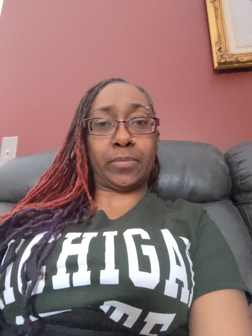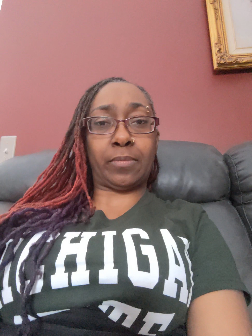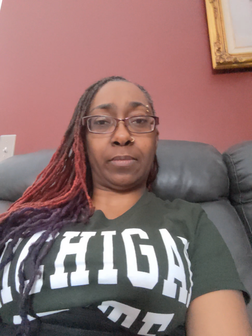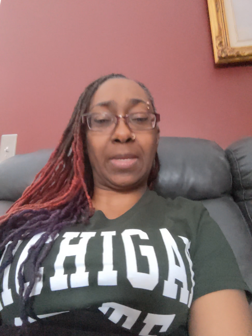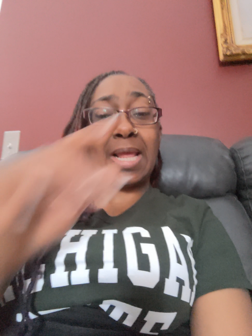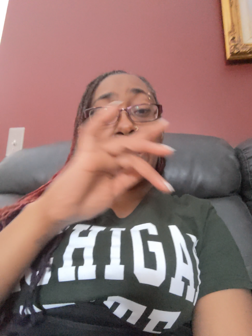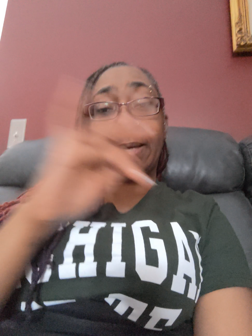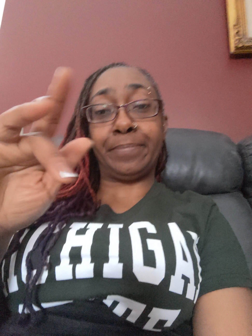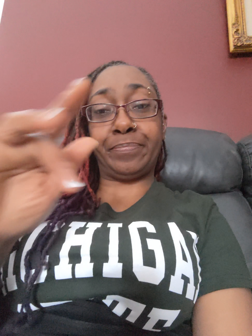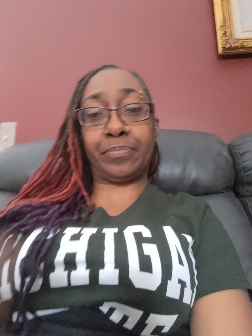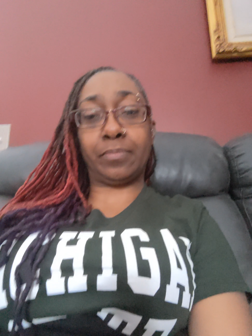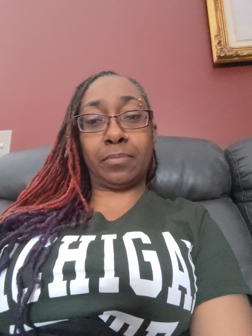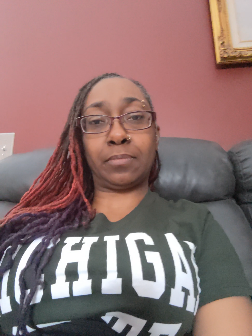empty